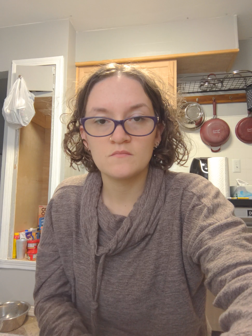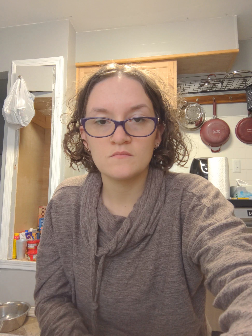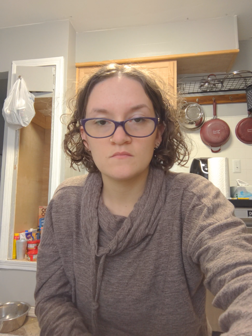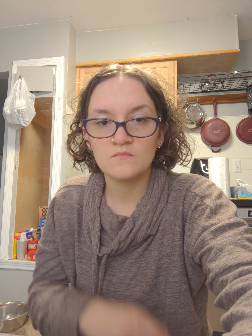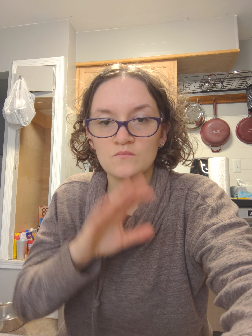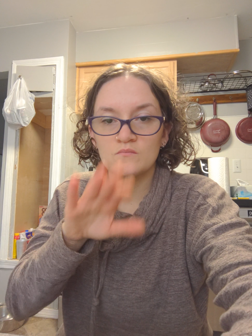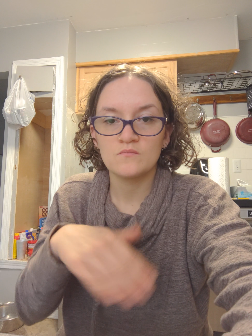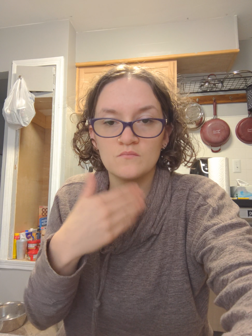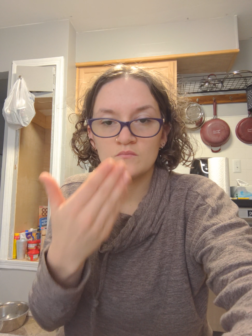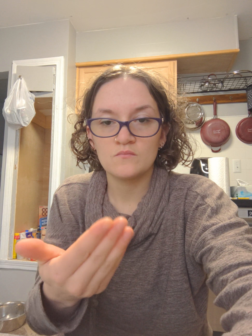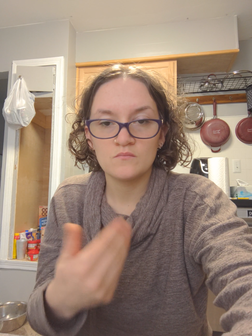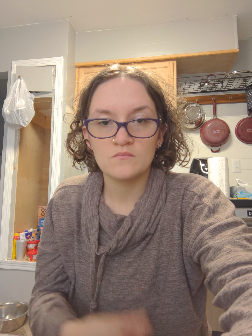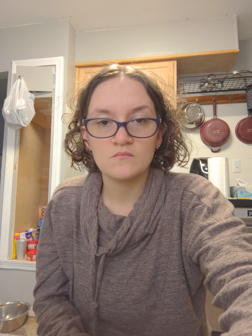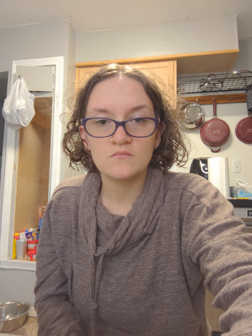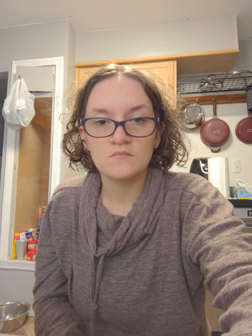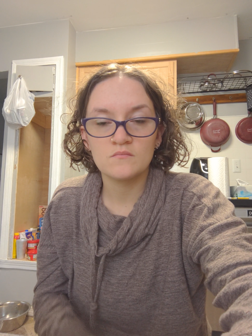all